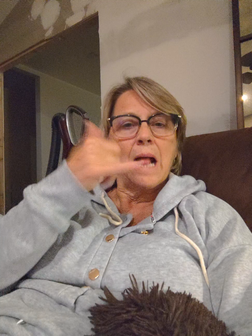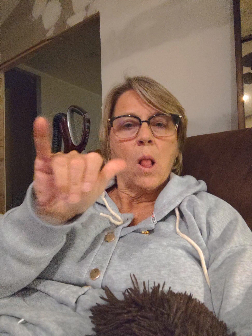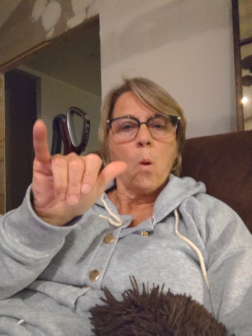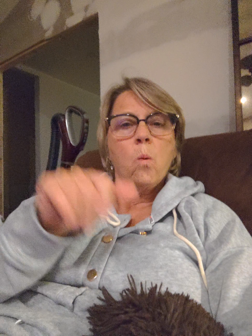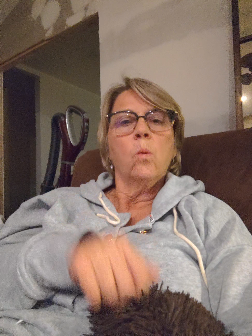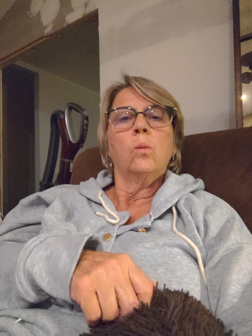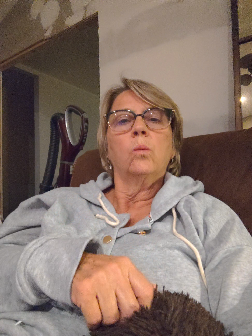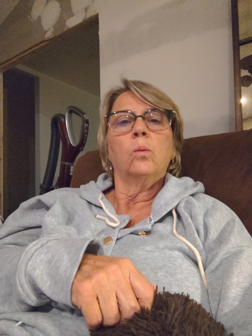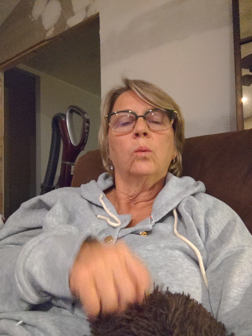yellow